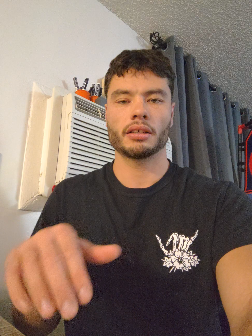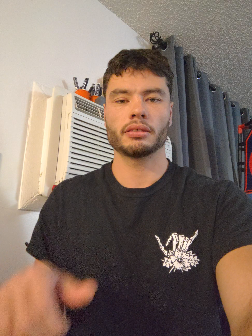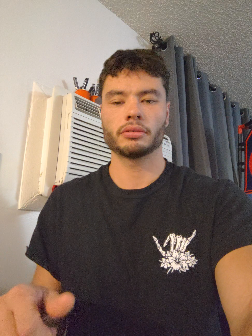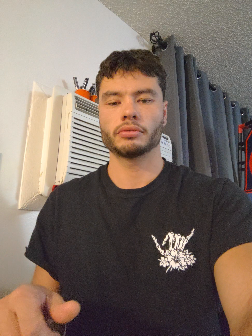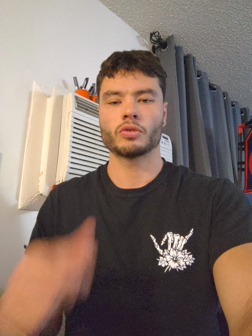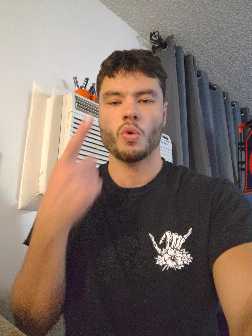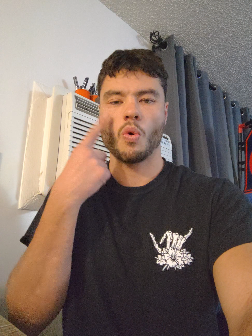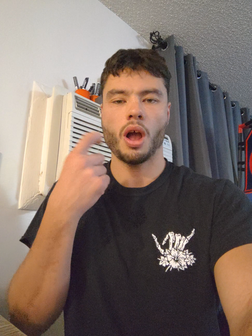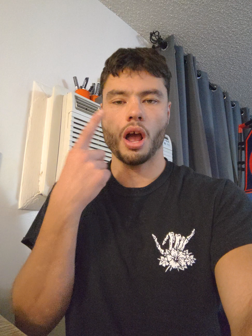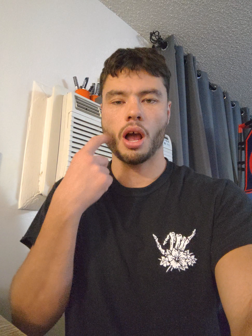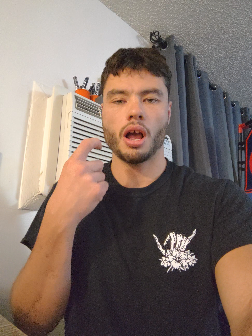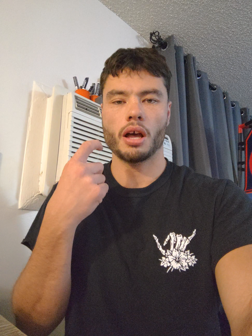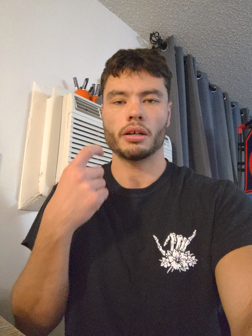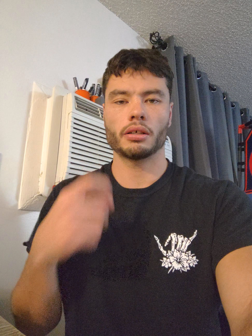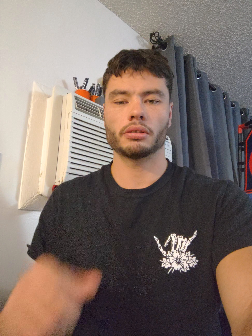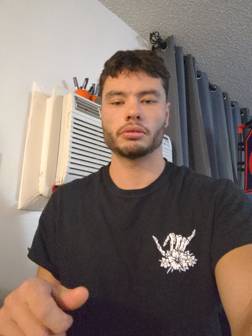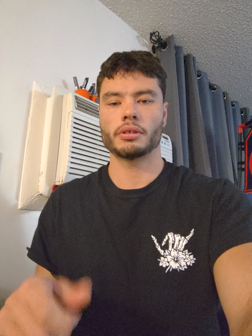cry